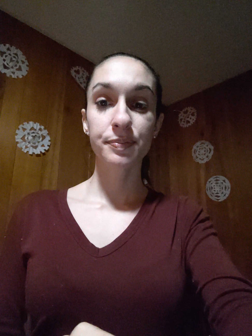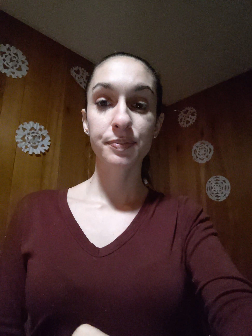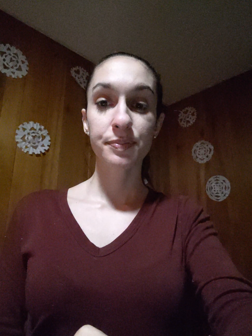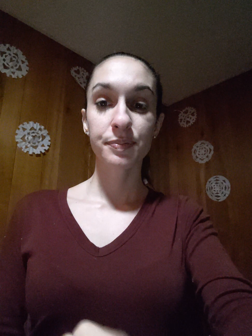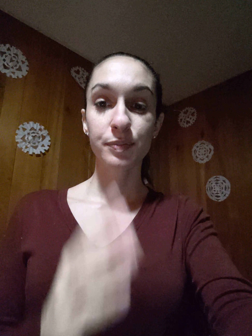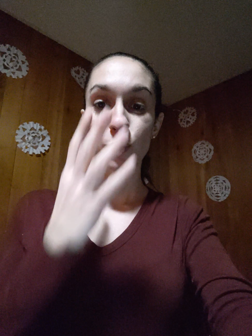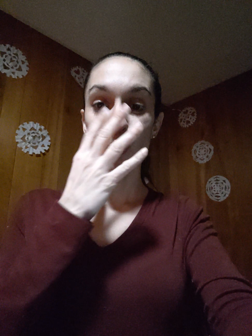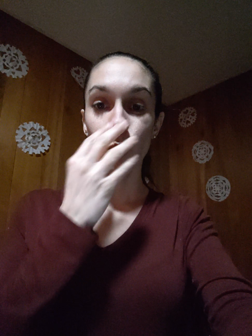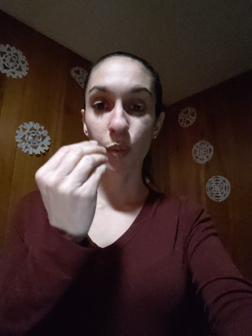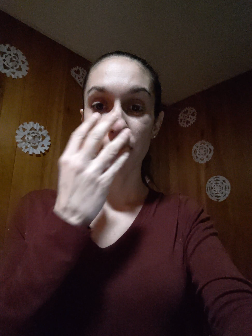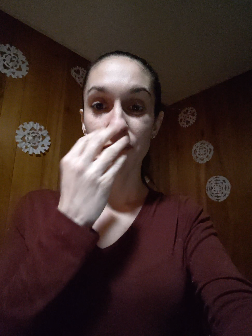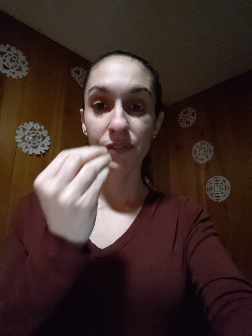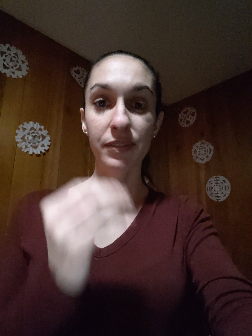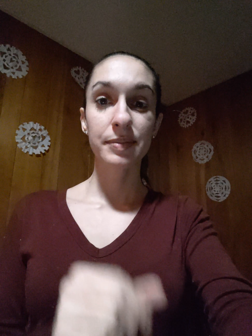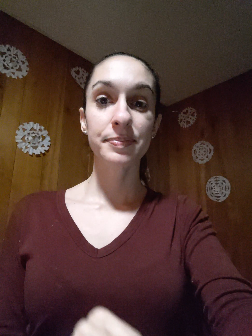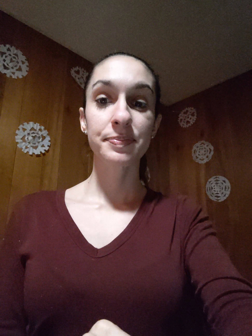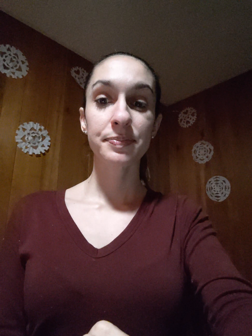wolf